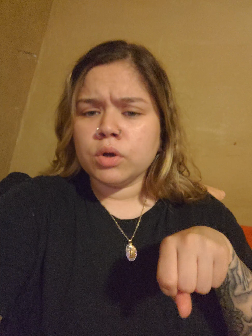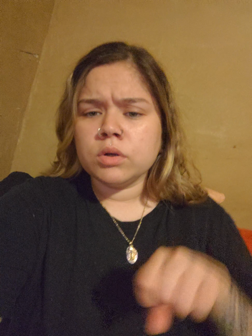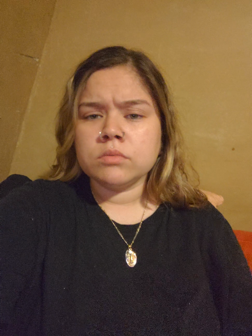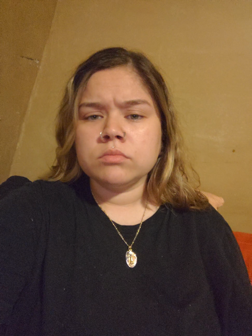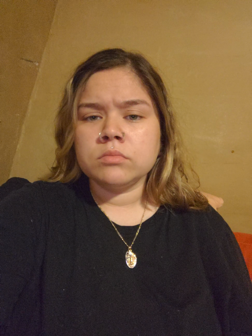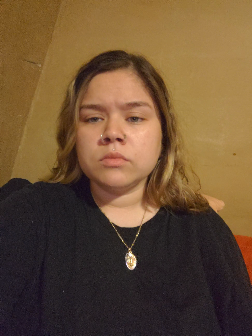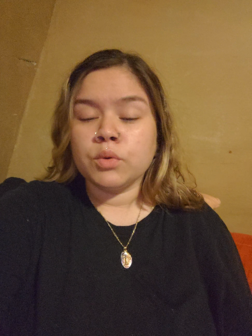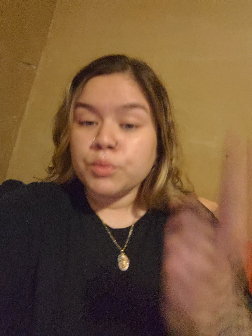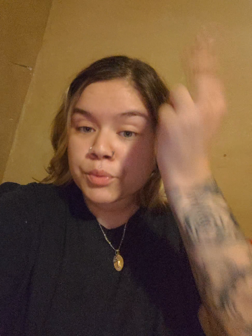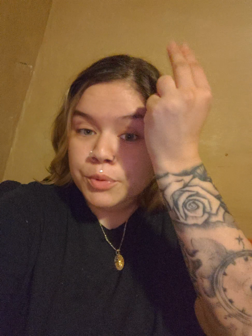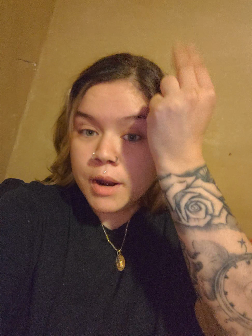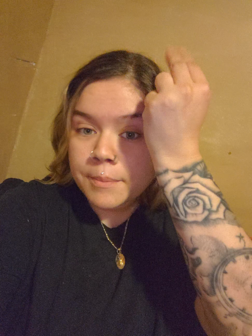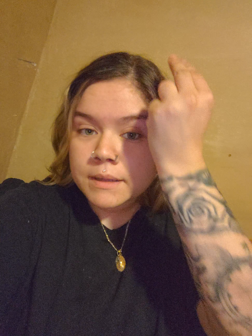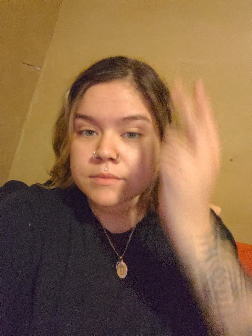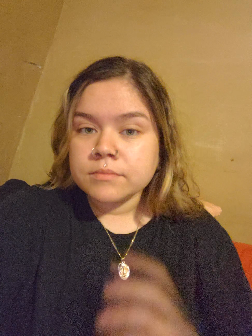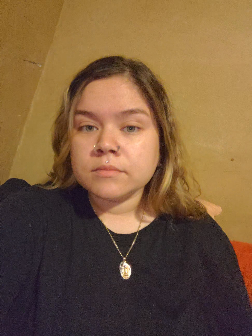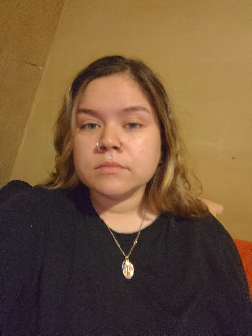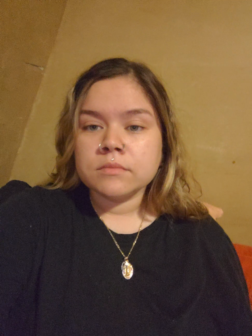rabbit